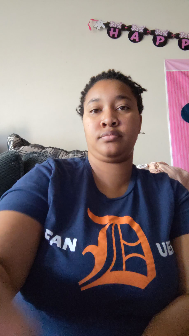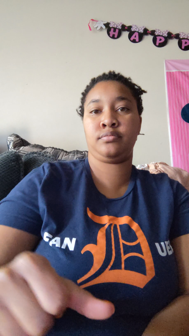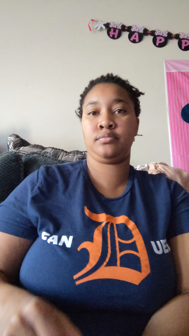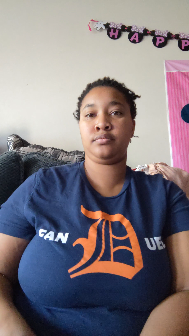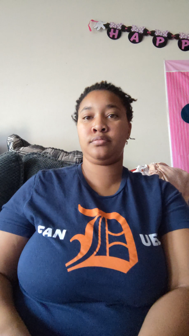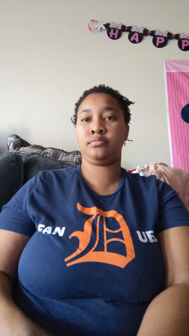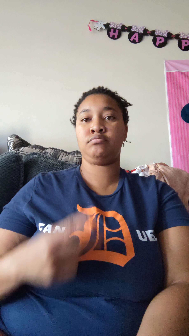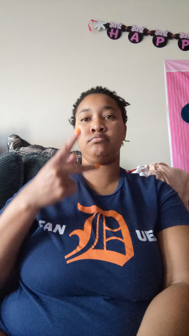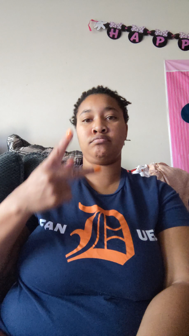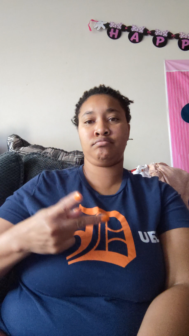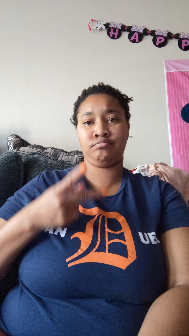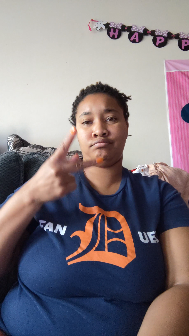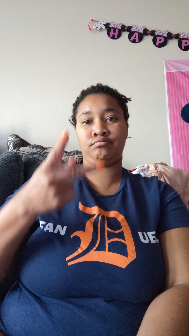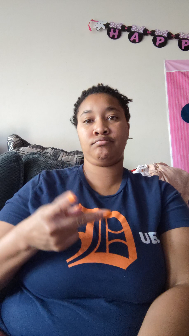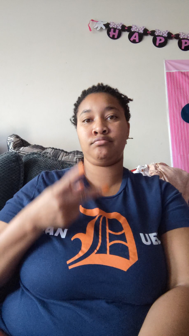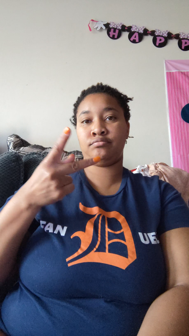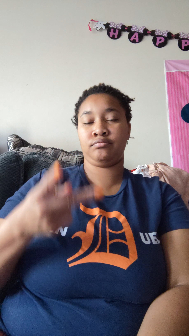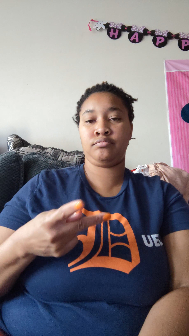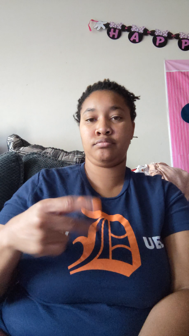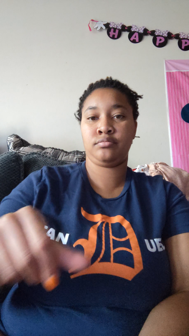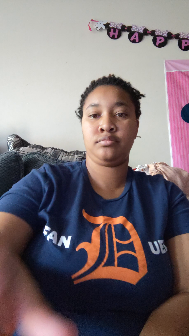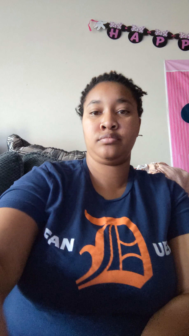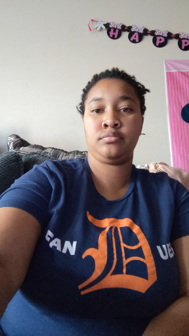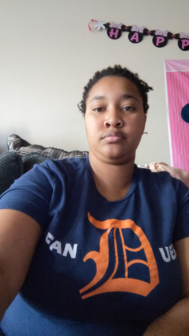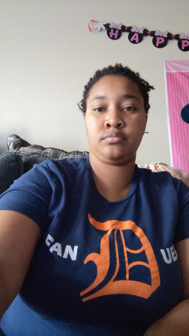careful